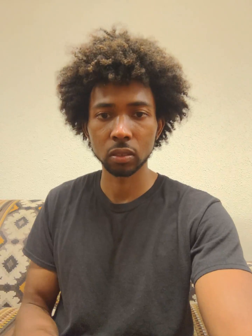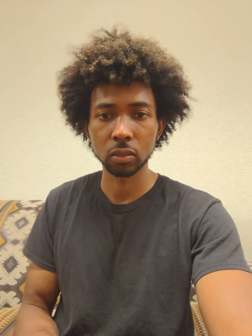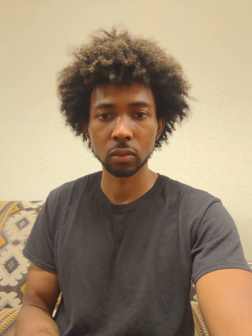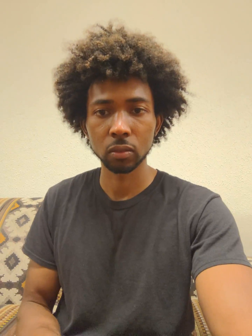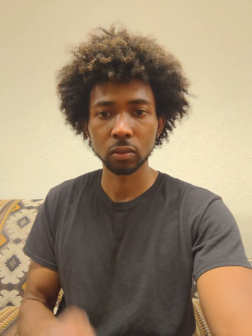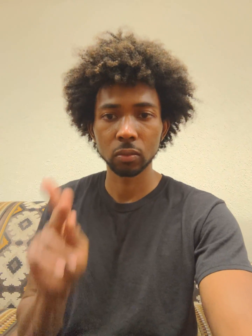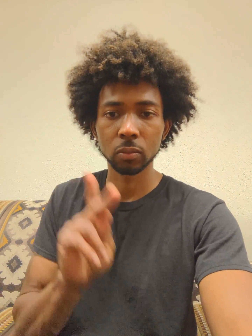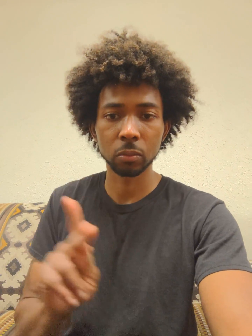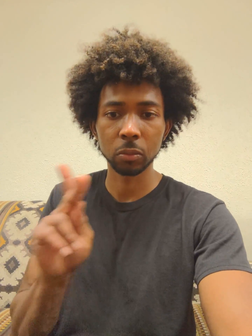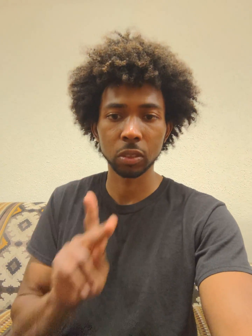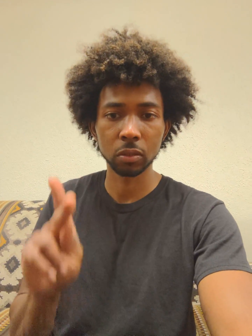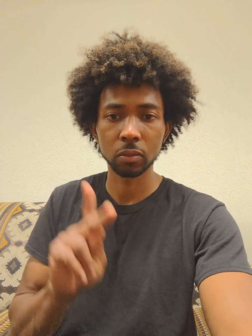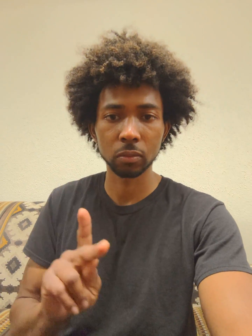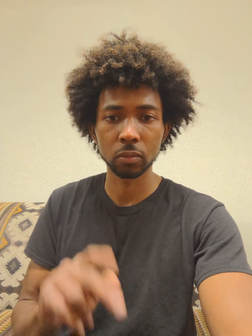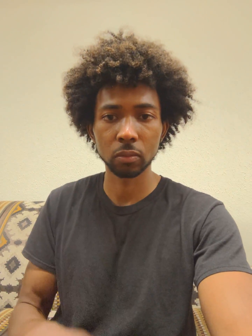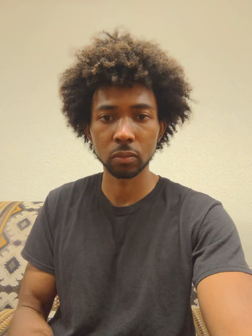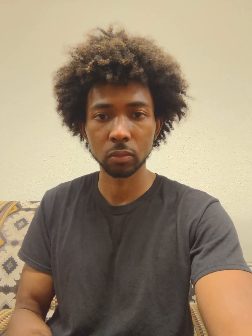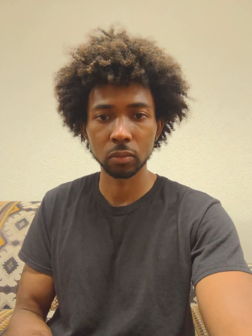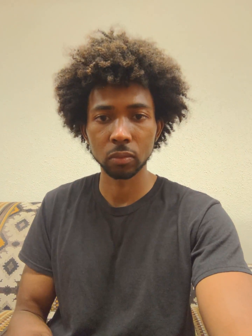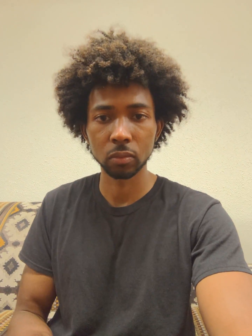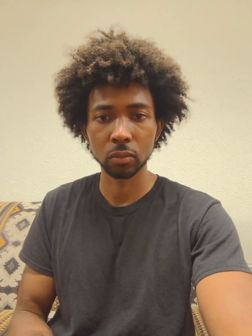people